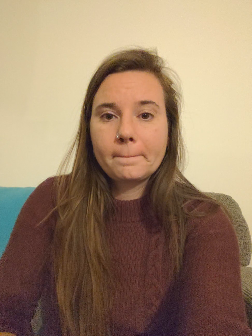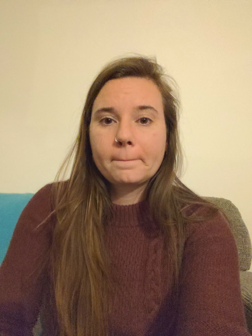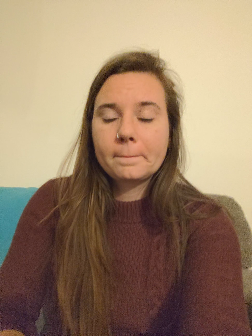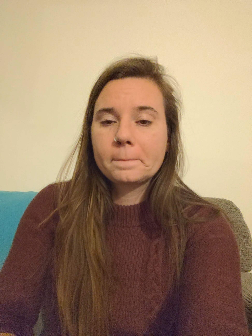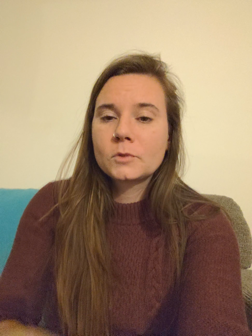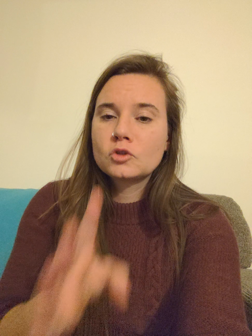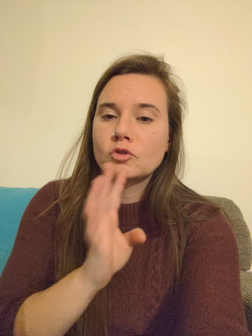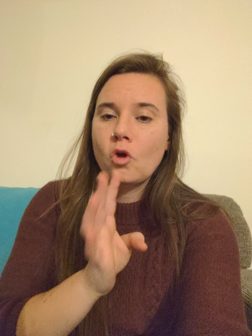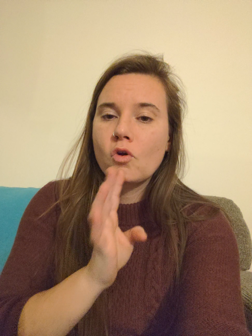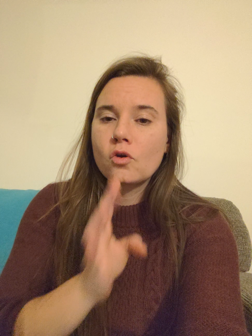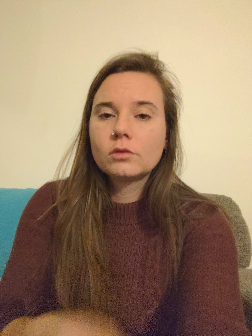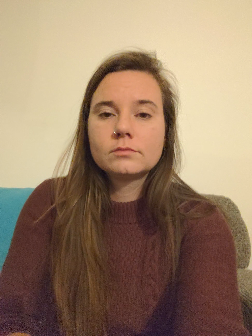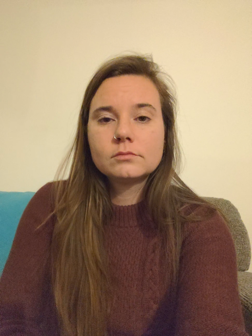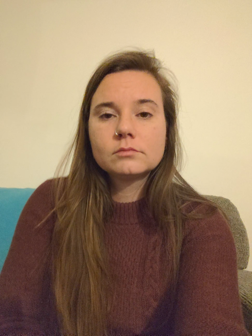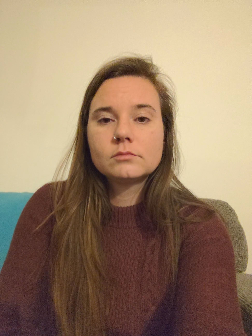talk